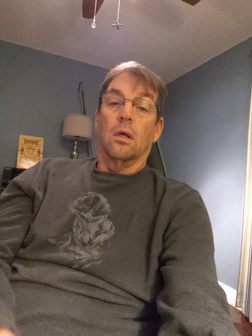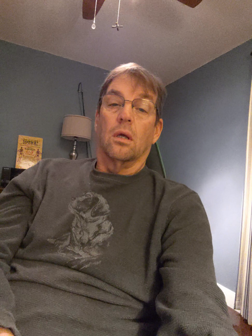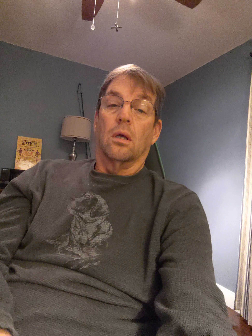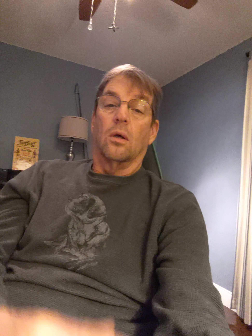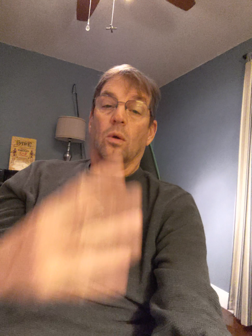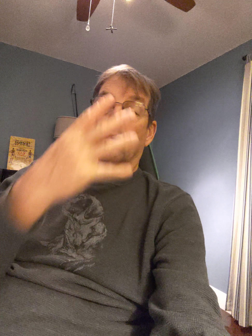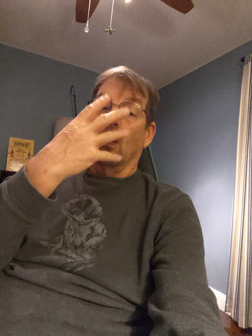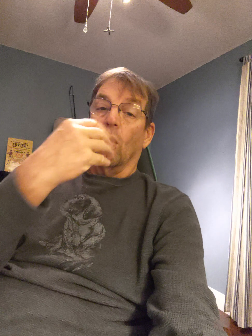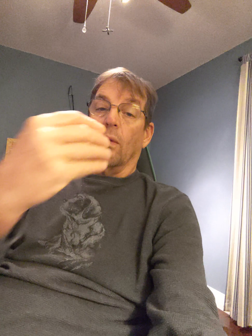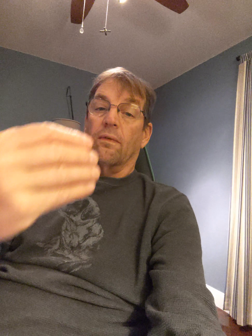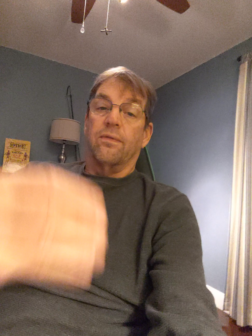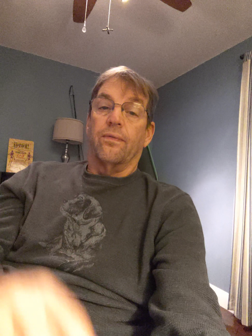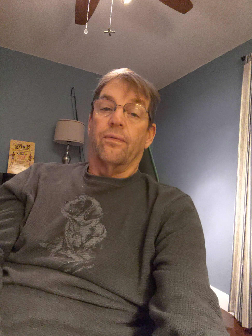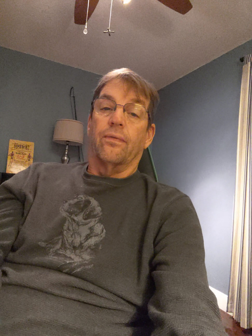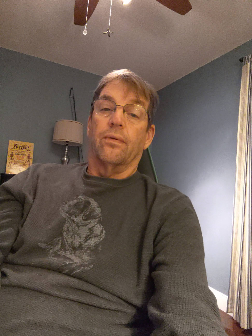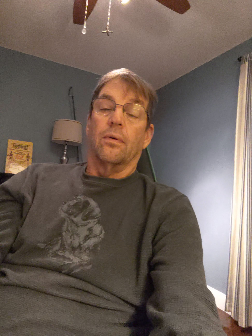wolf